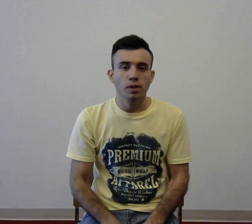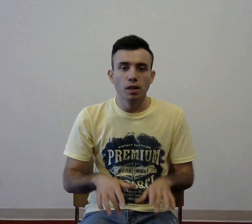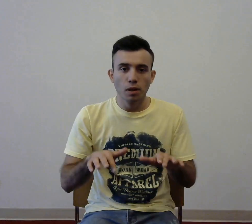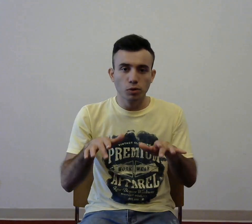kompüter